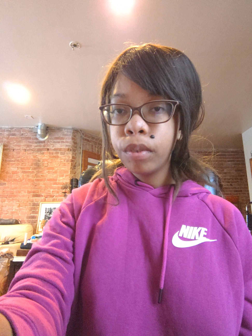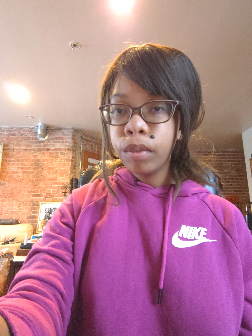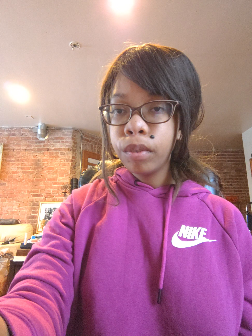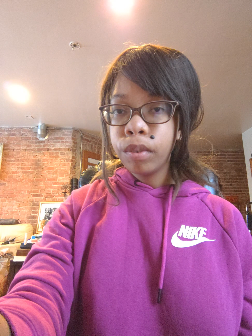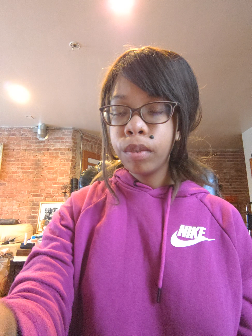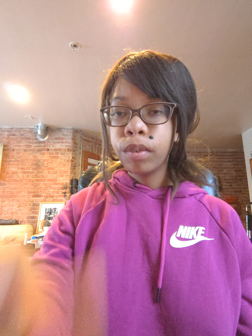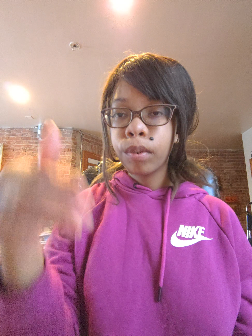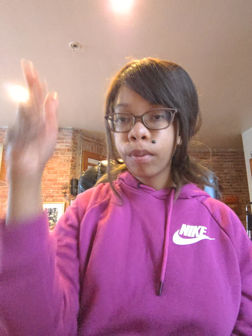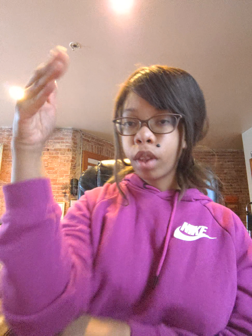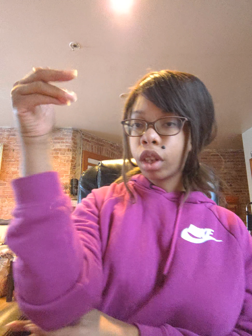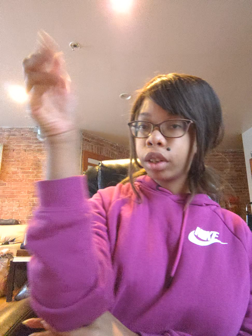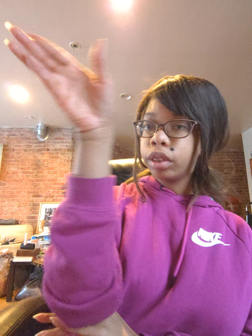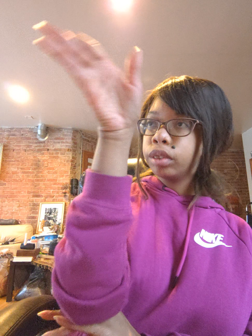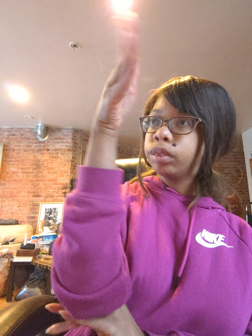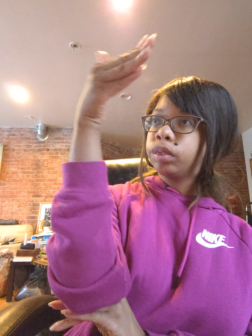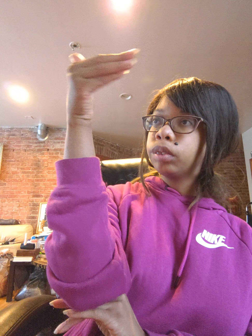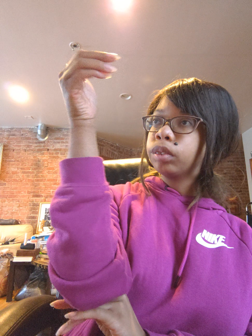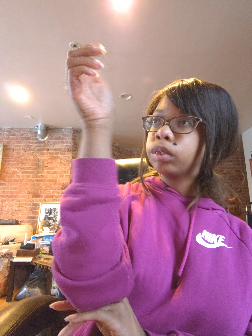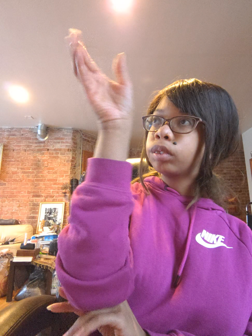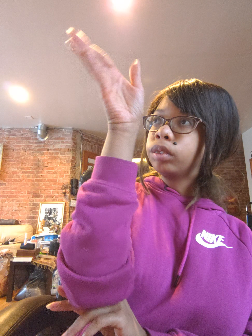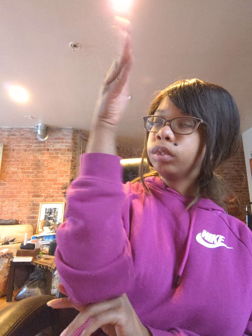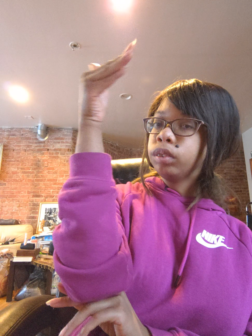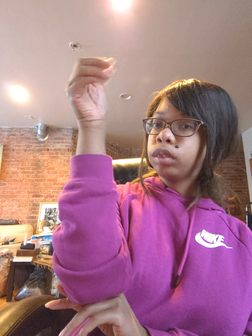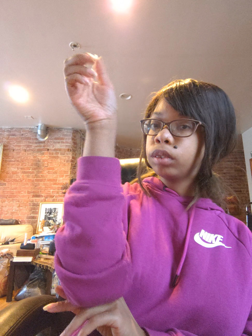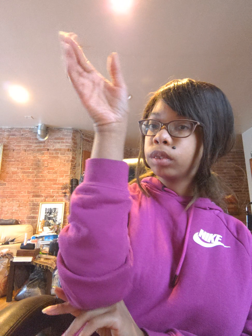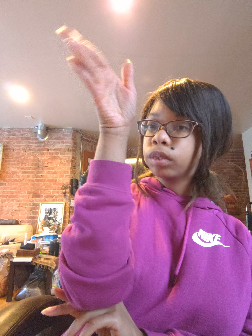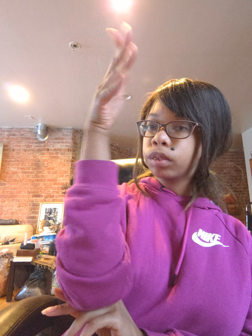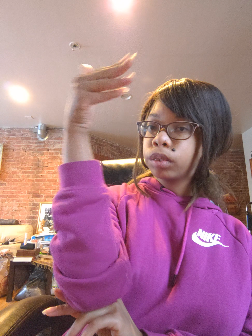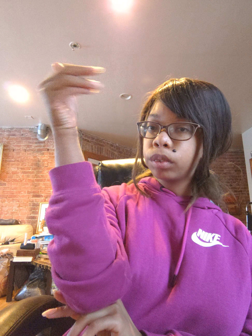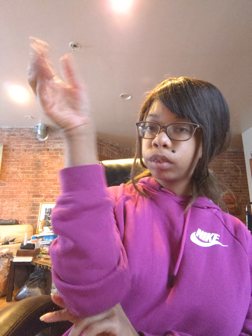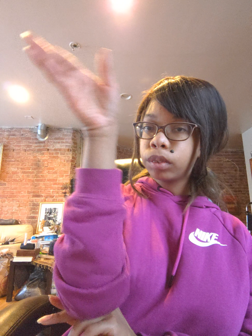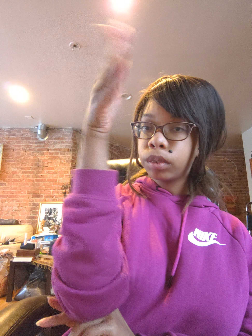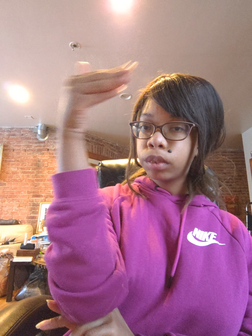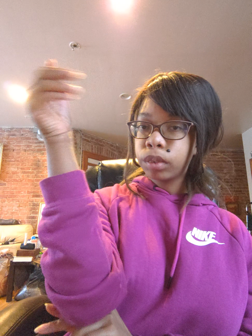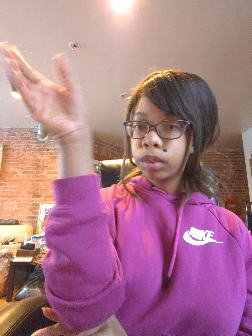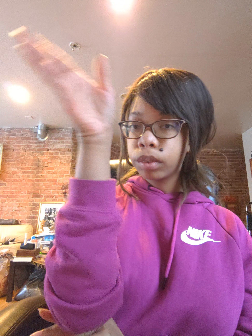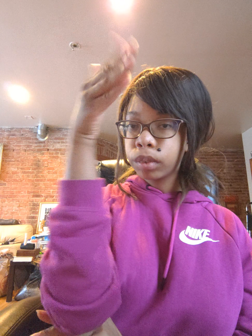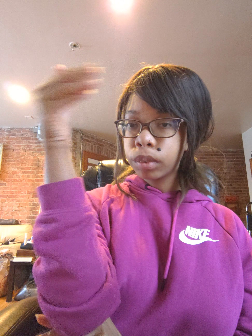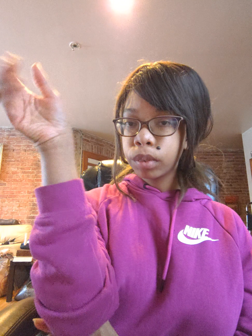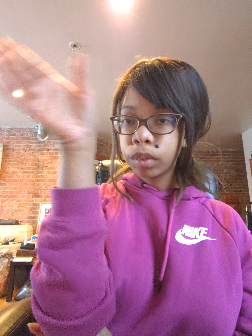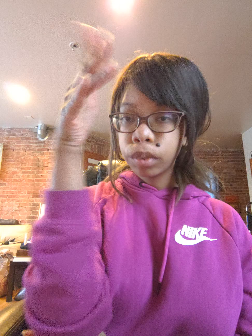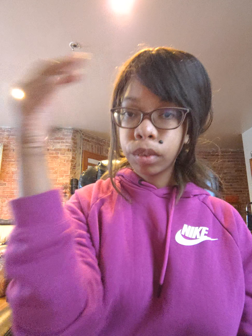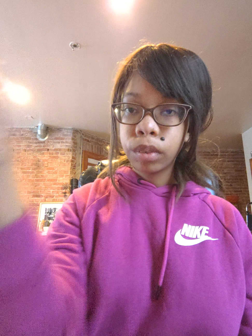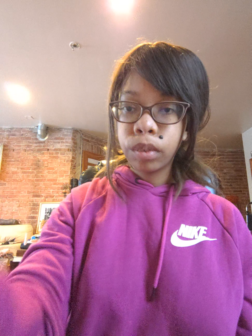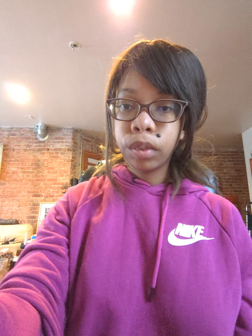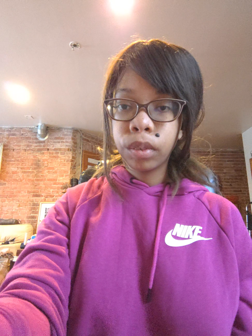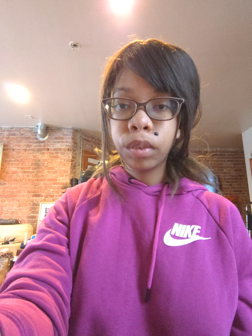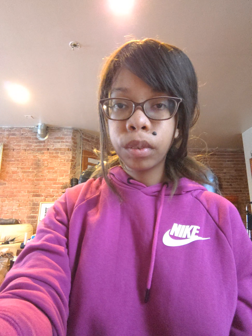flag